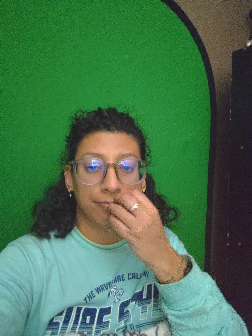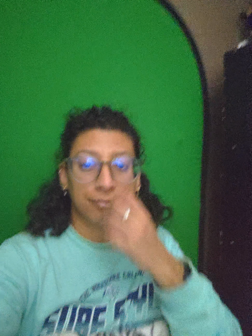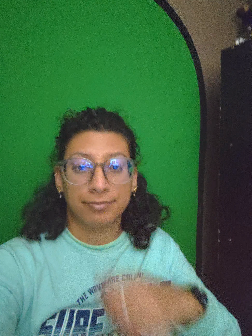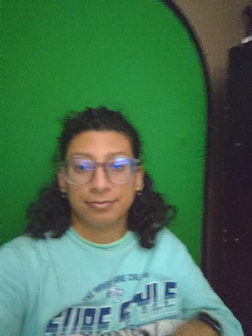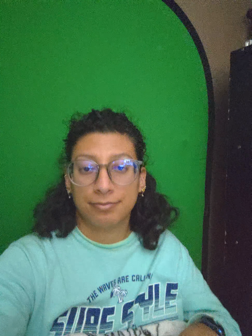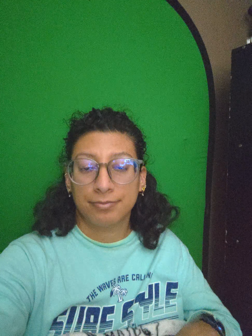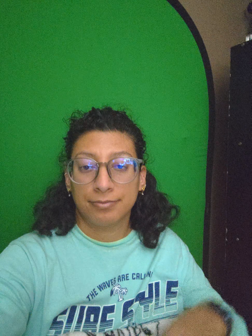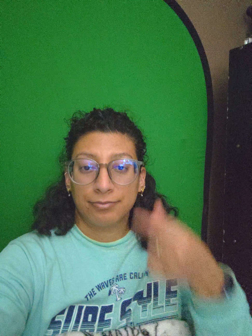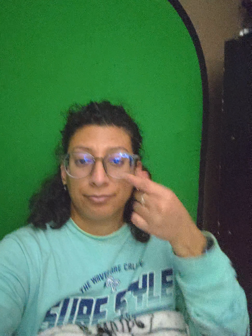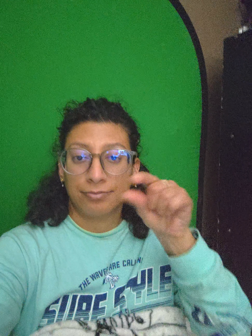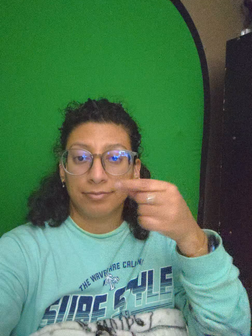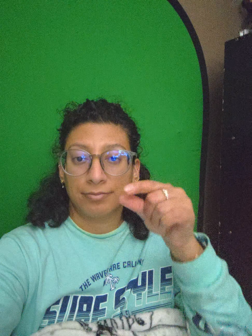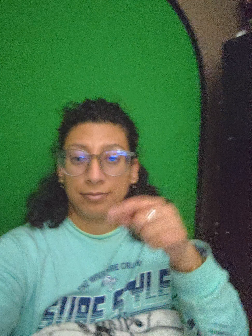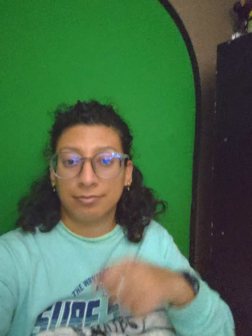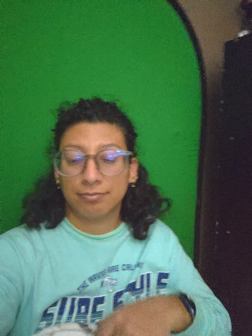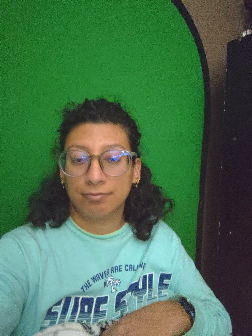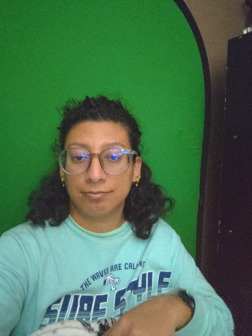green